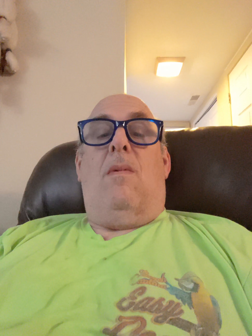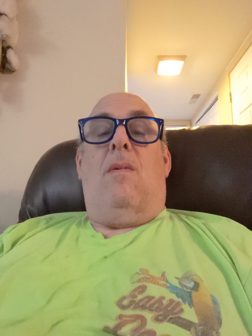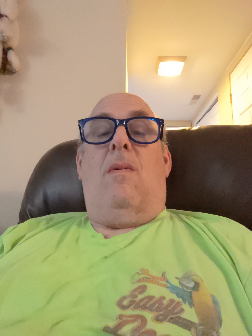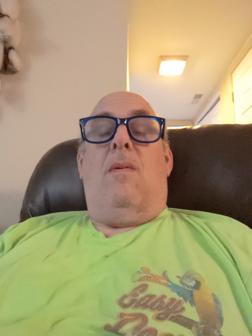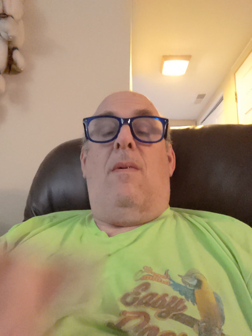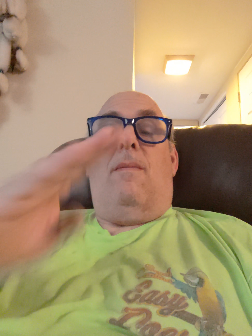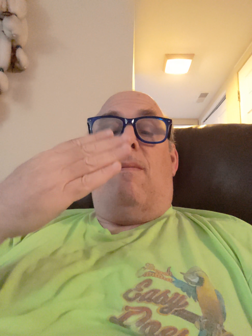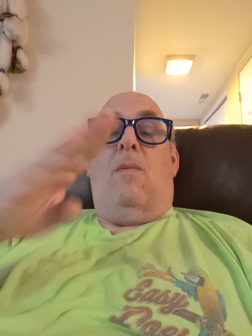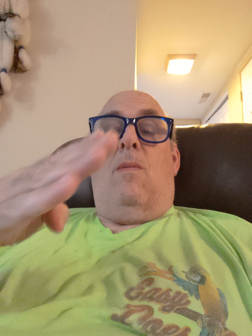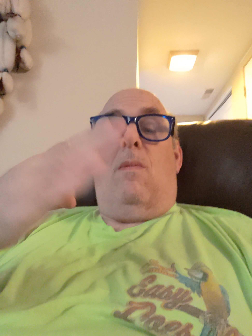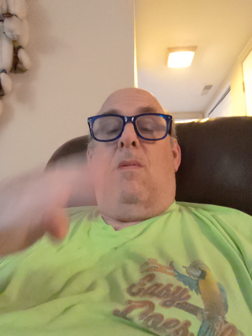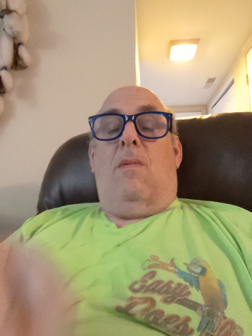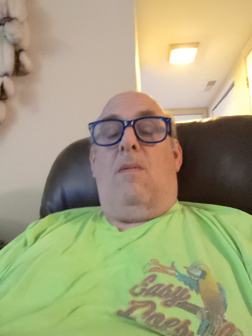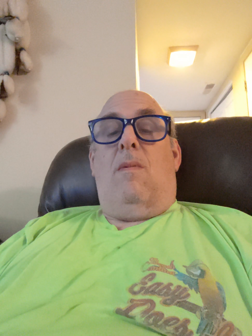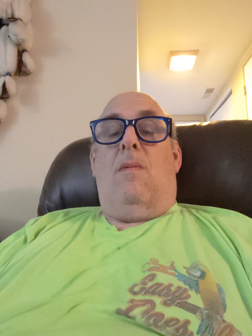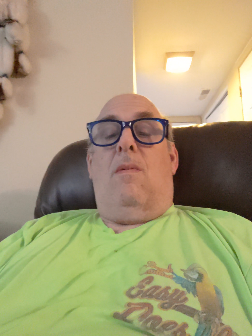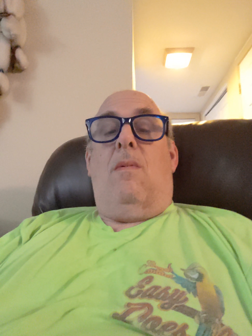blue